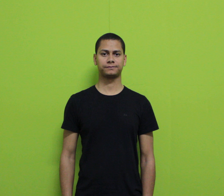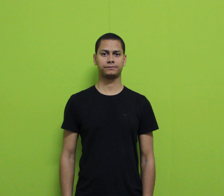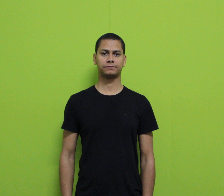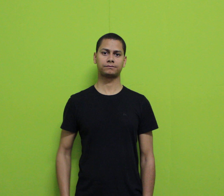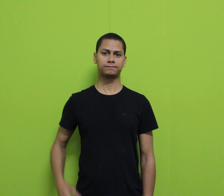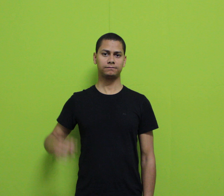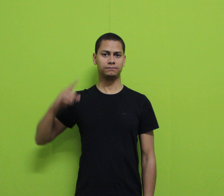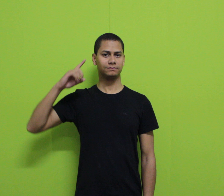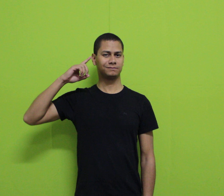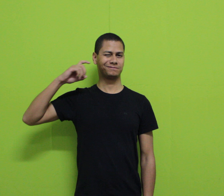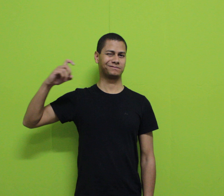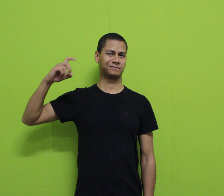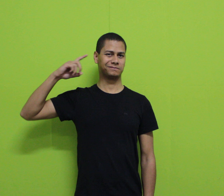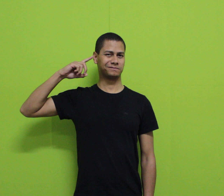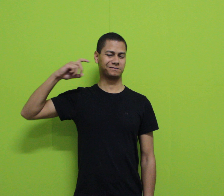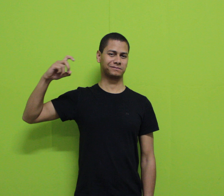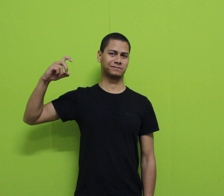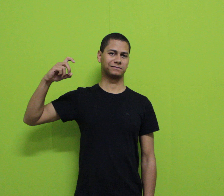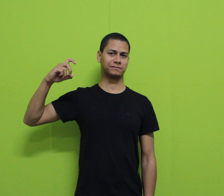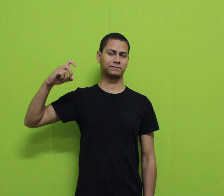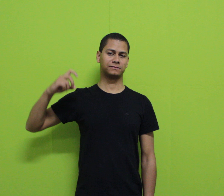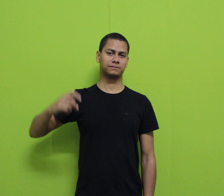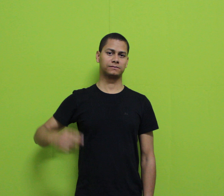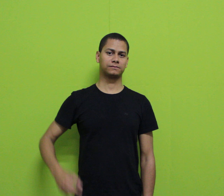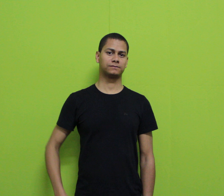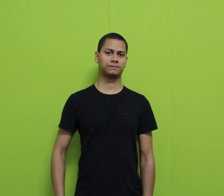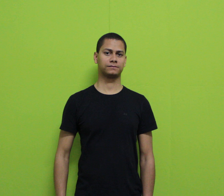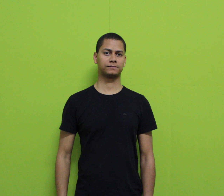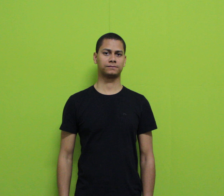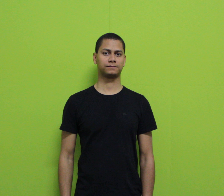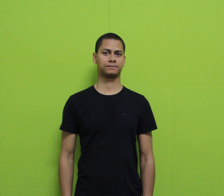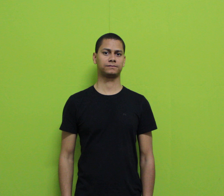barulho